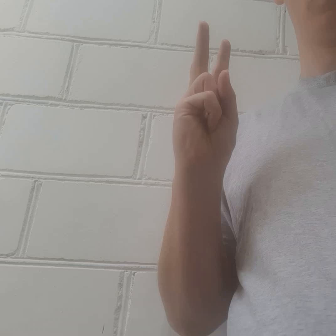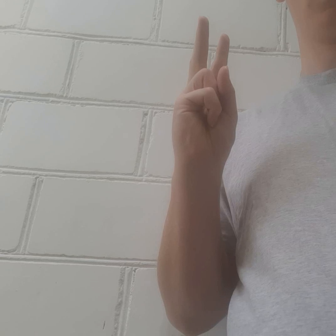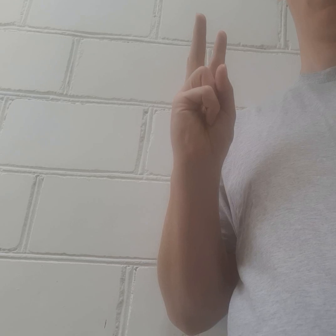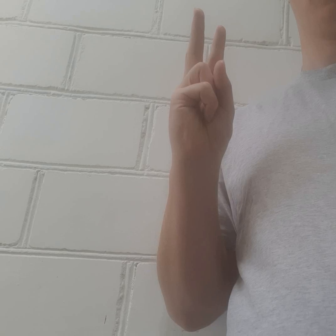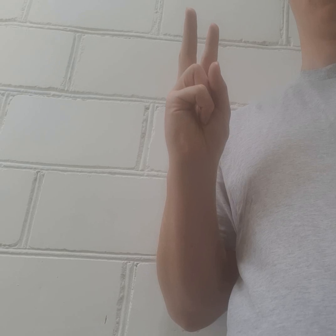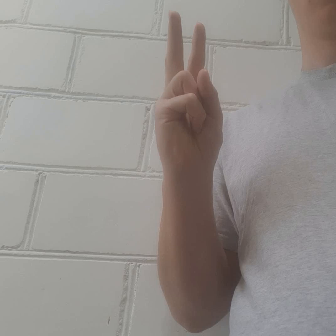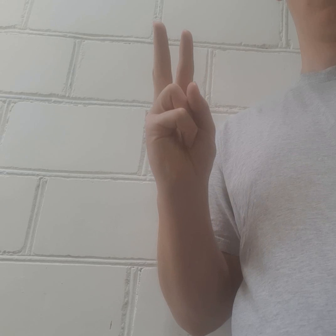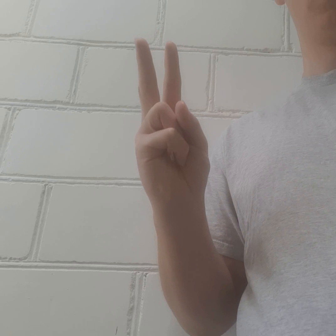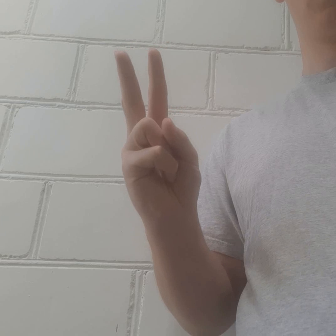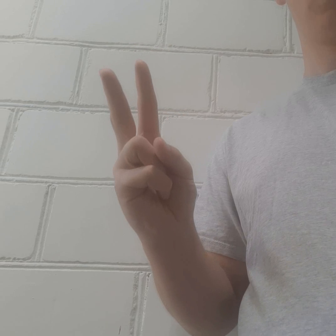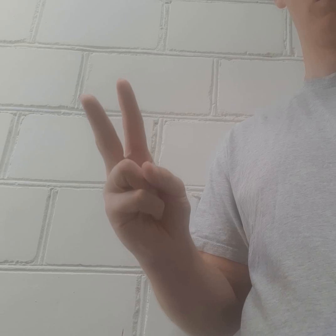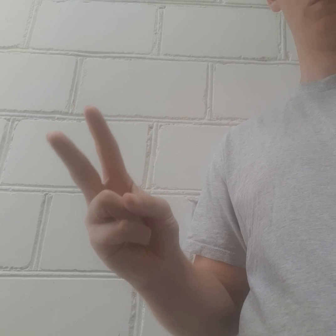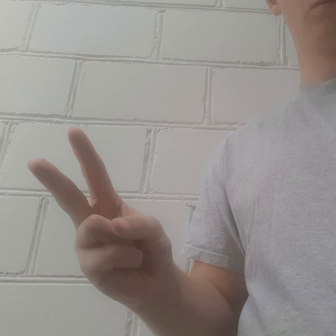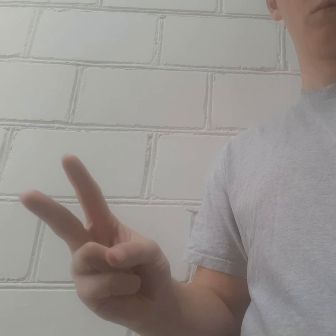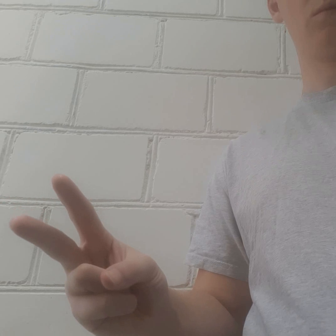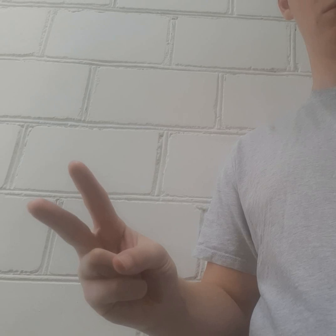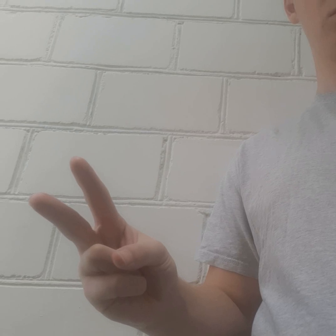К